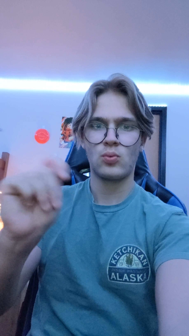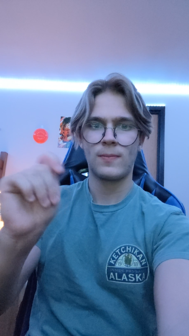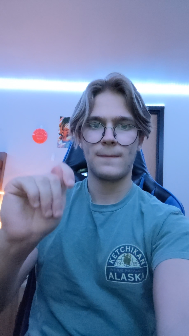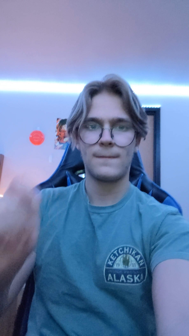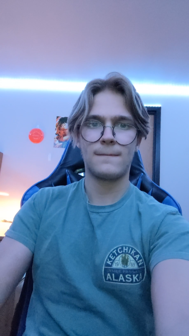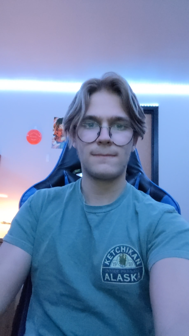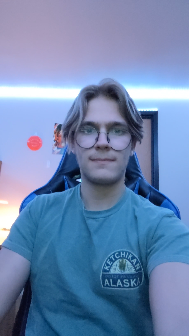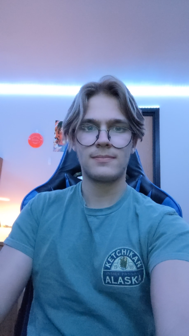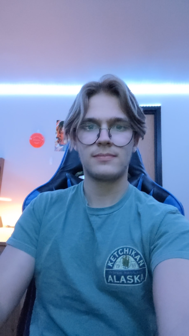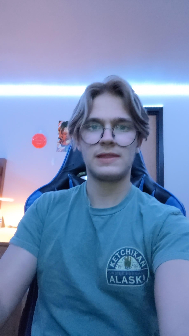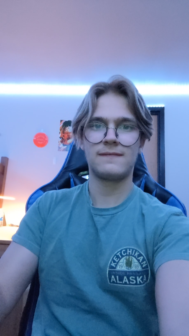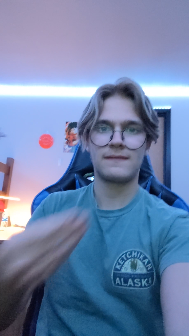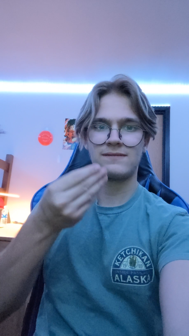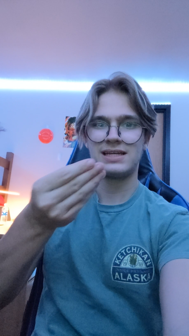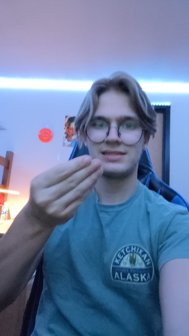feed